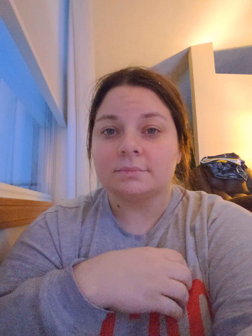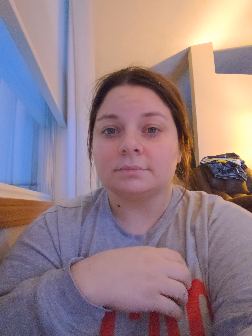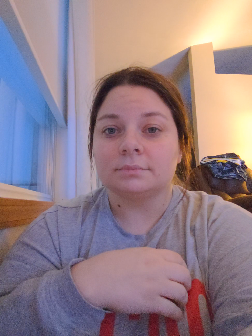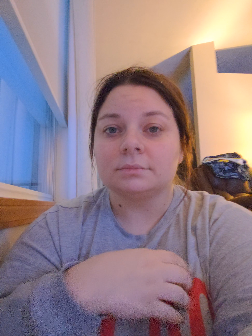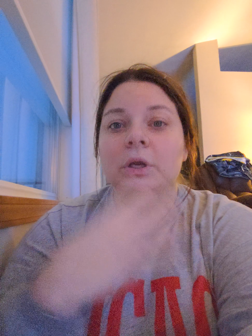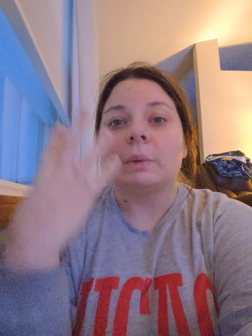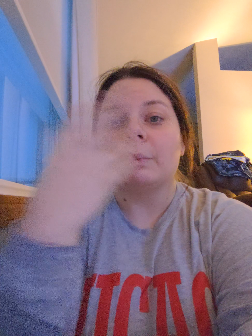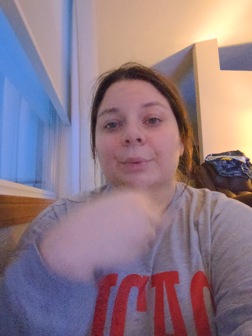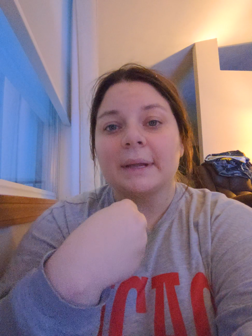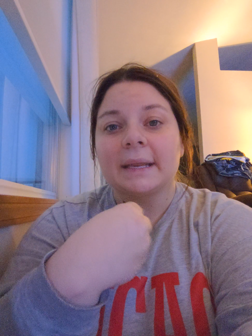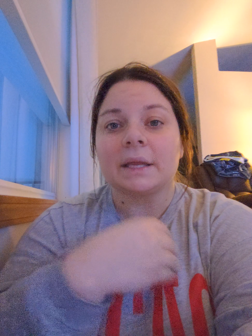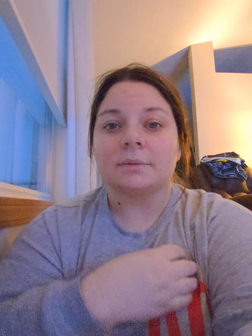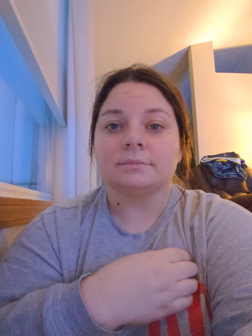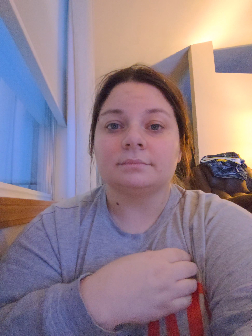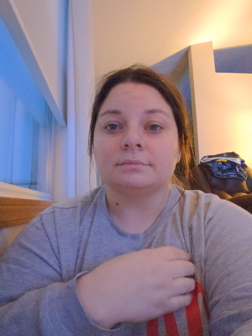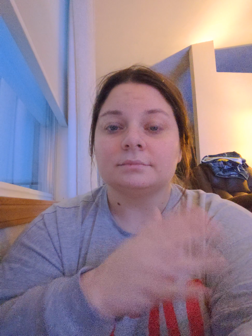pretty